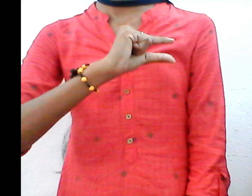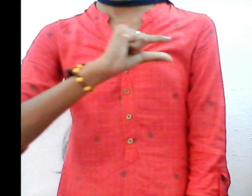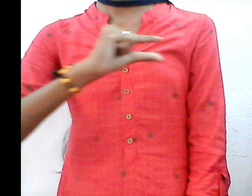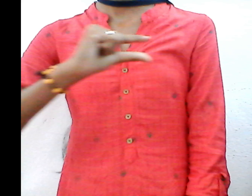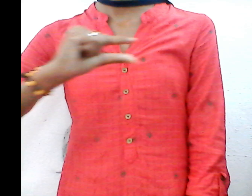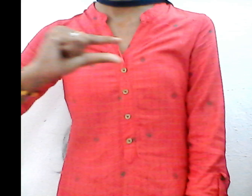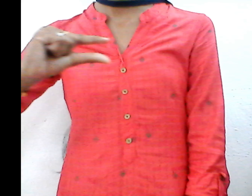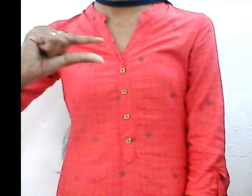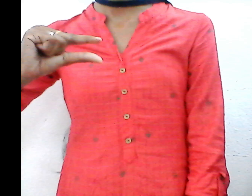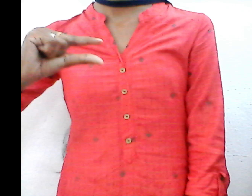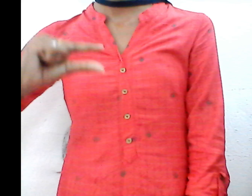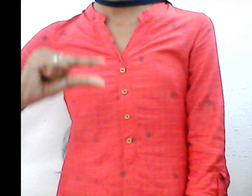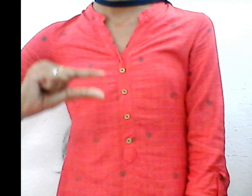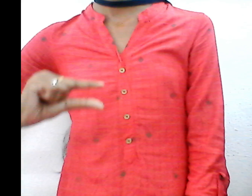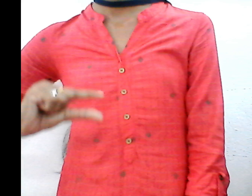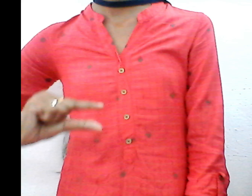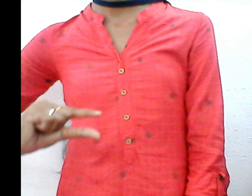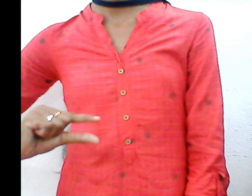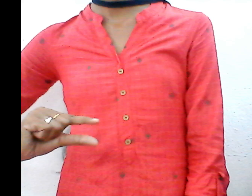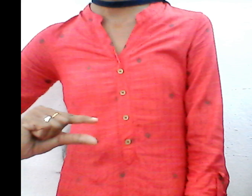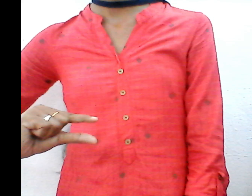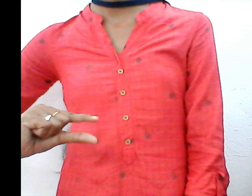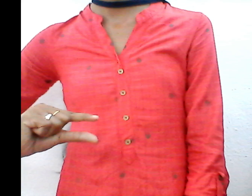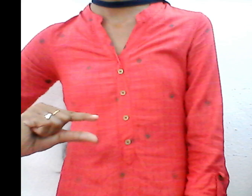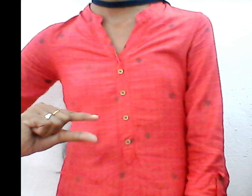ഊ